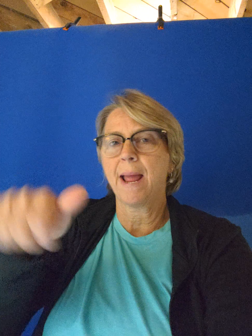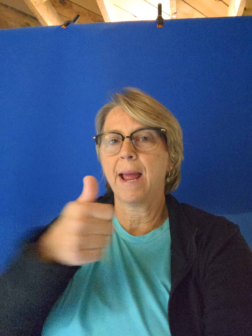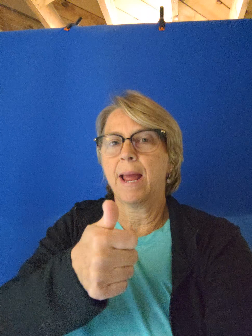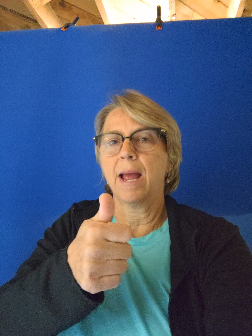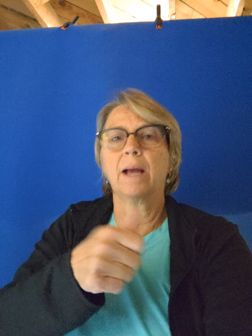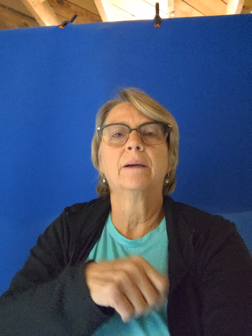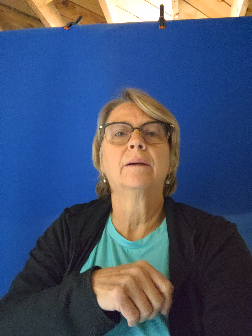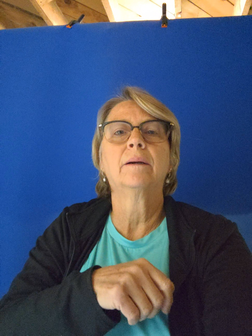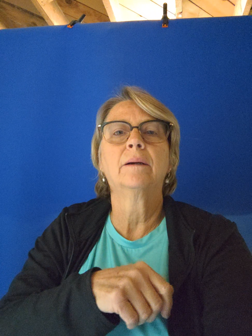beside